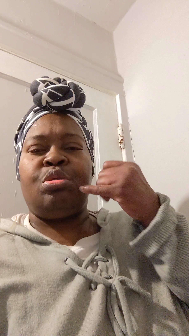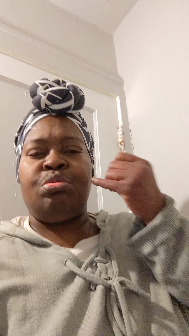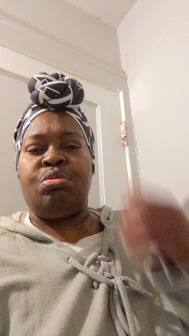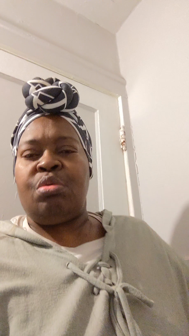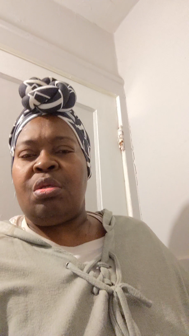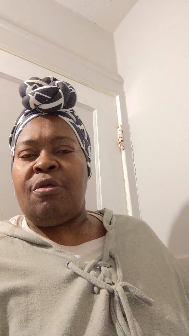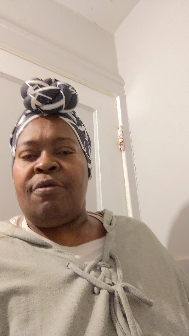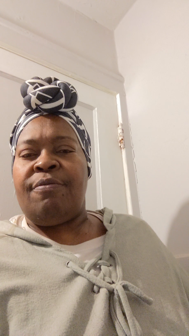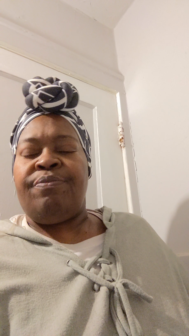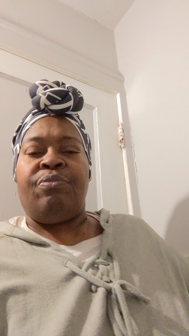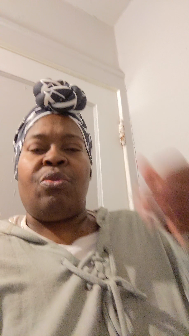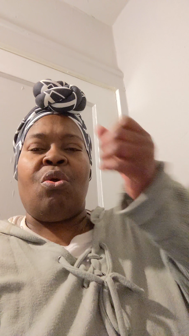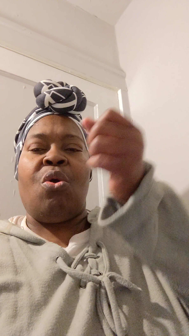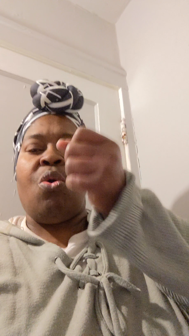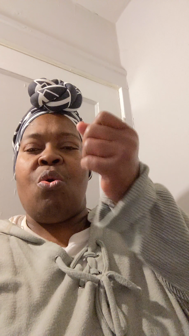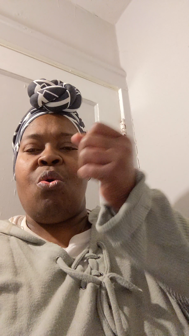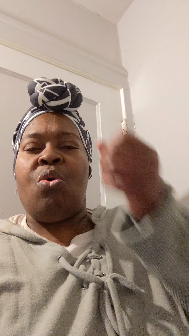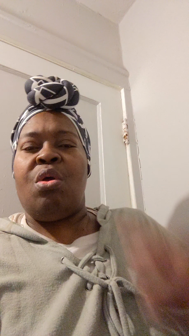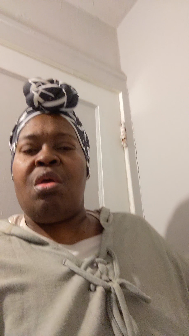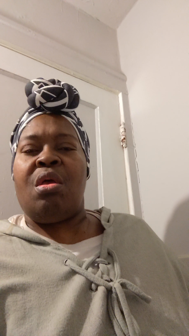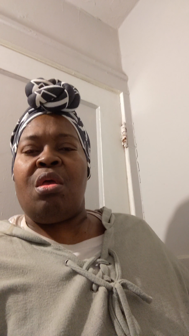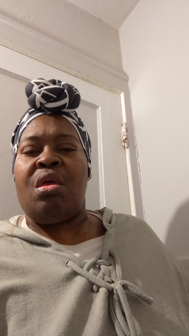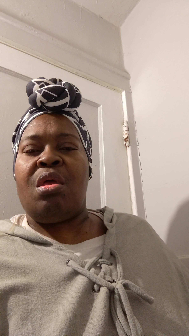hold